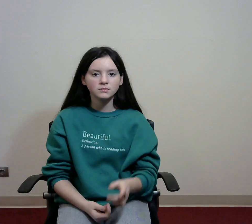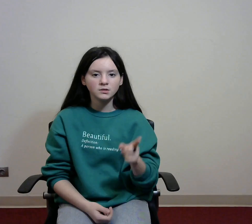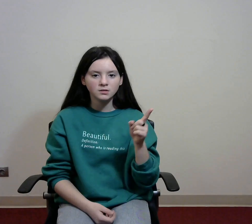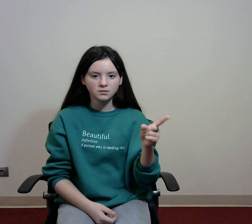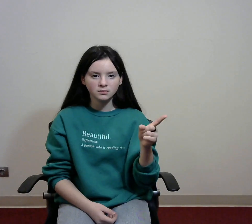O